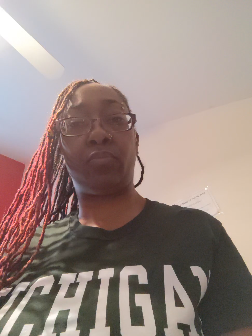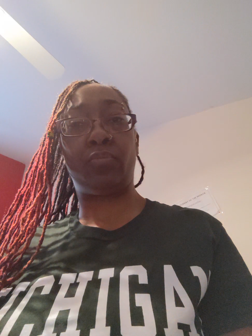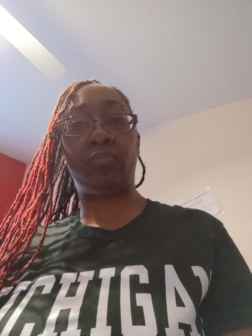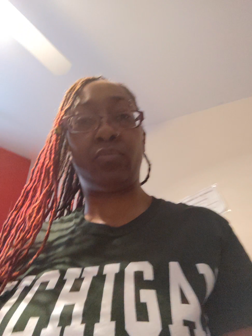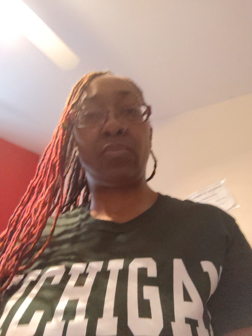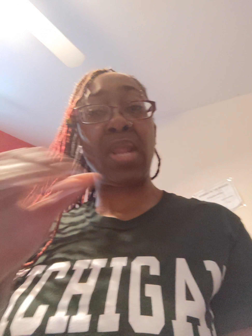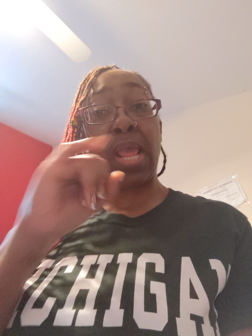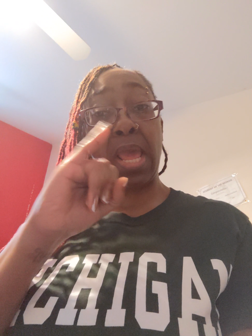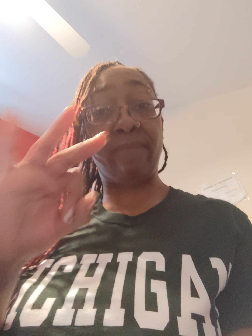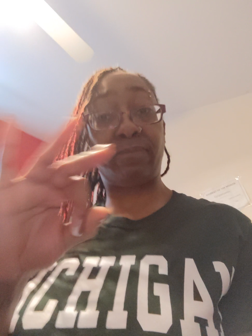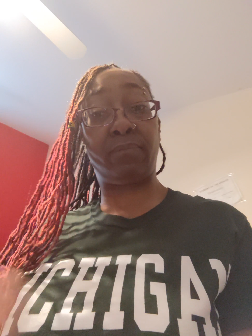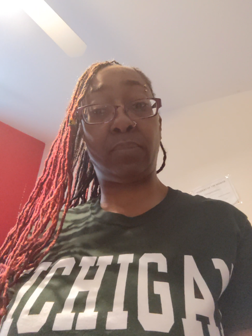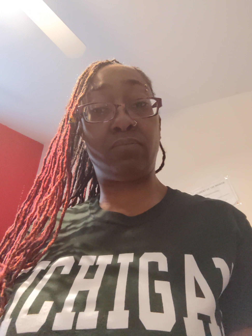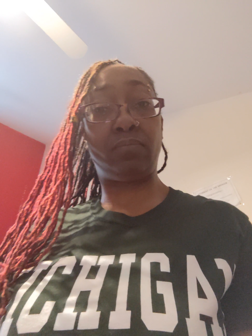if